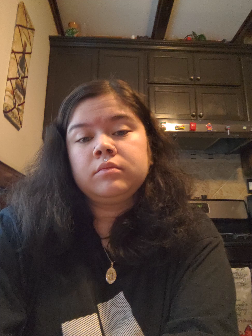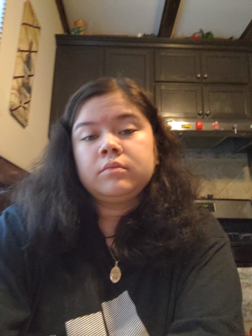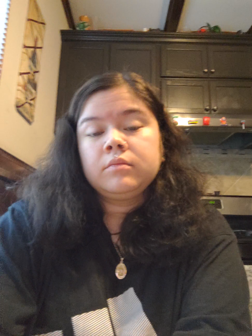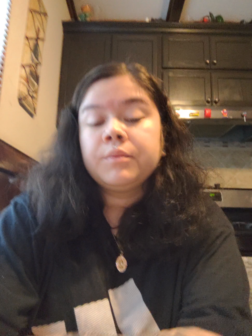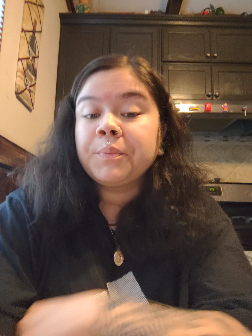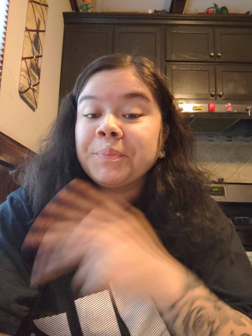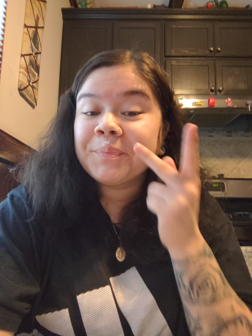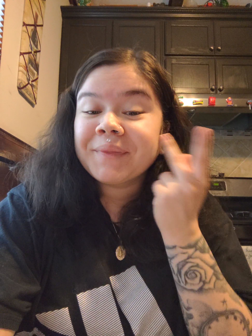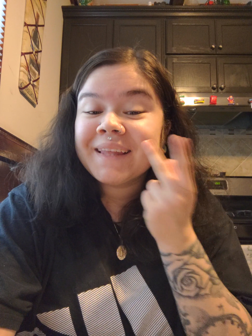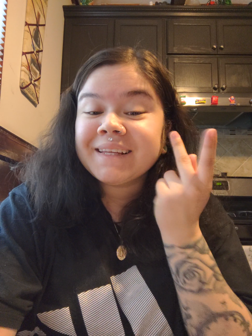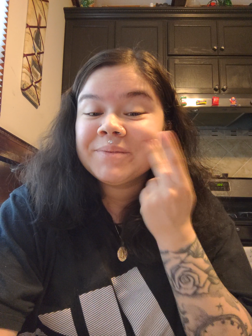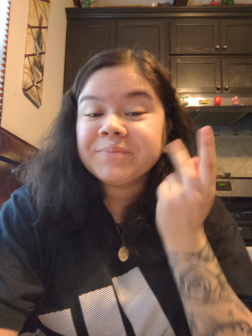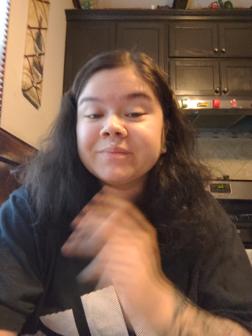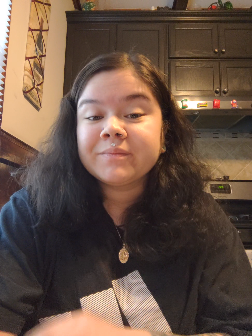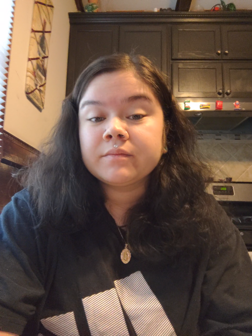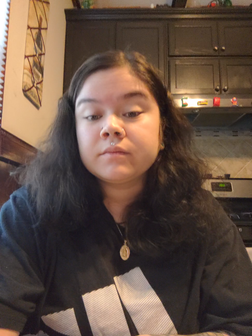kitty